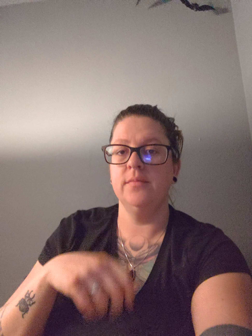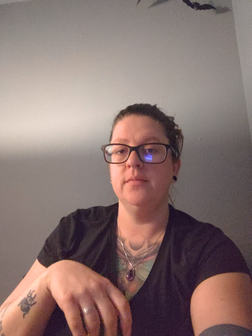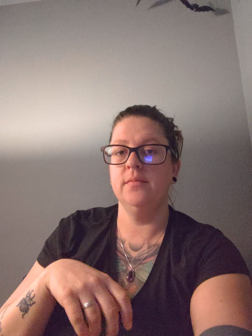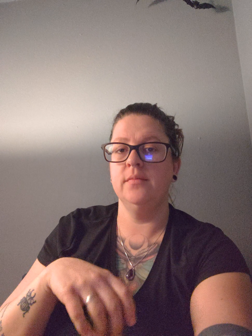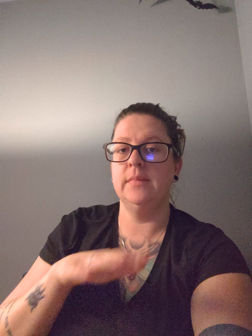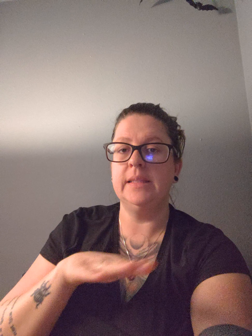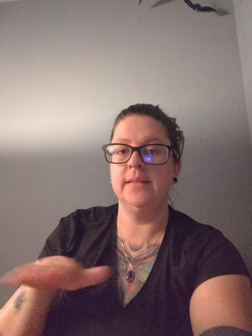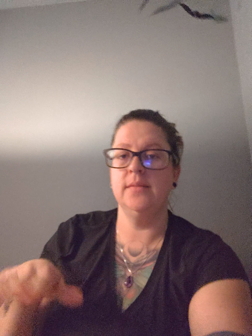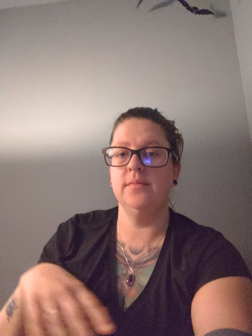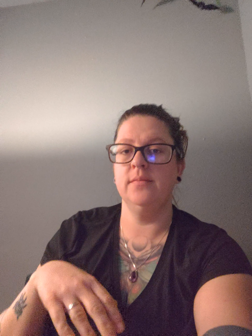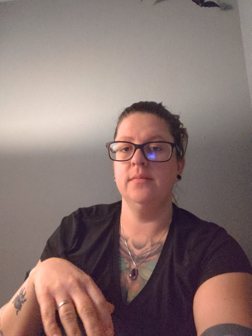clean